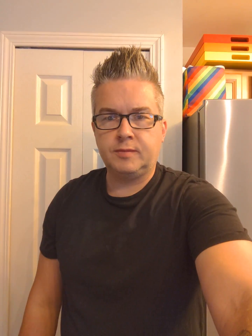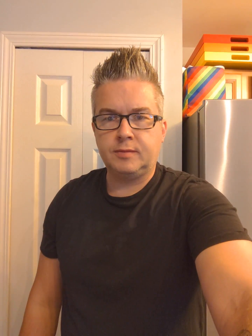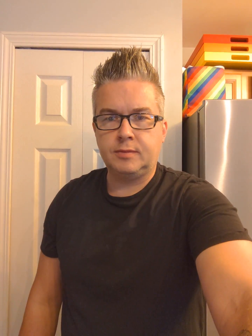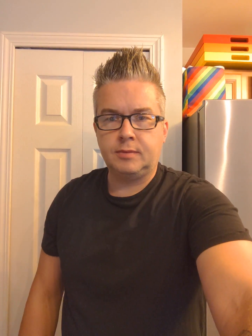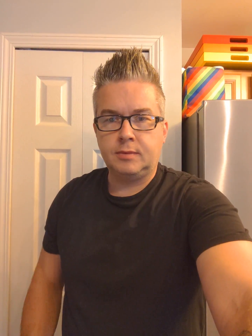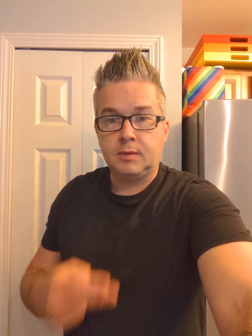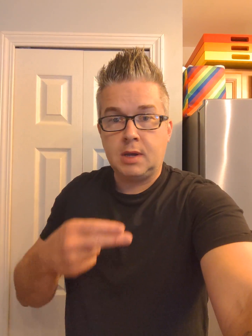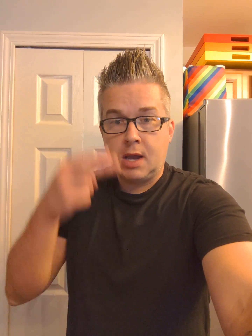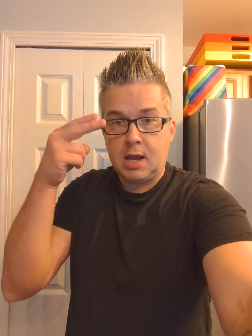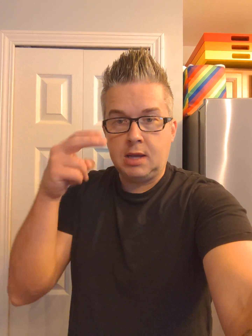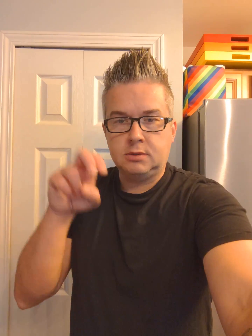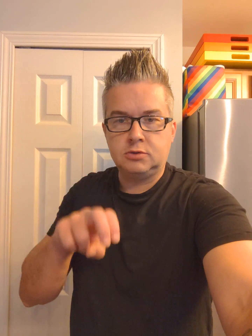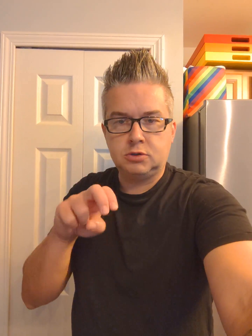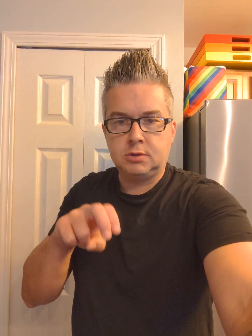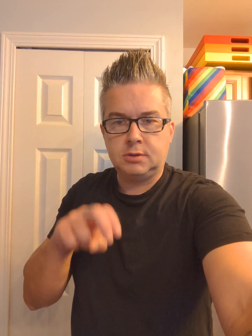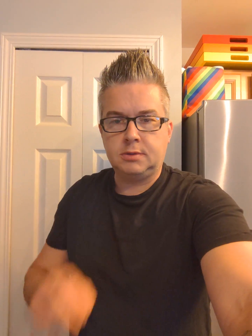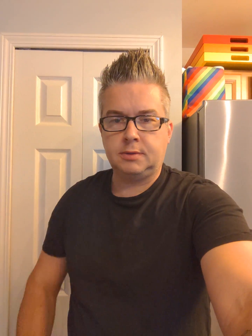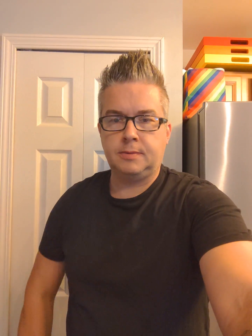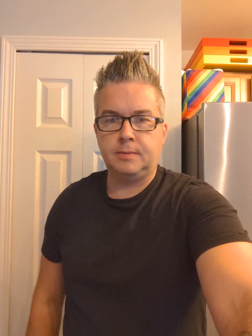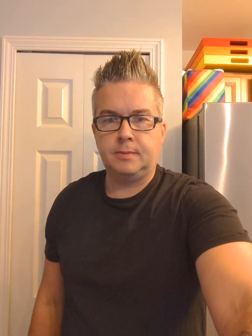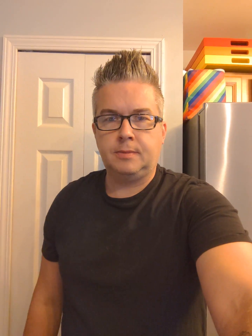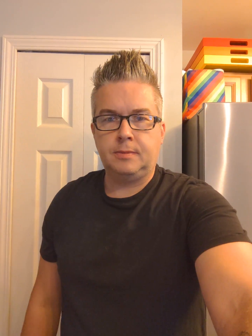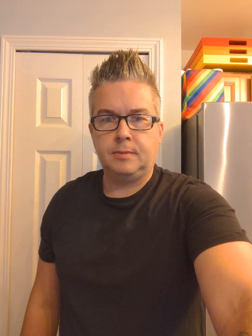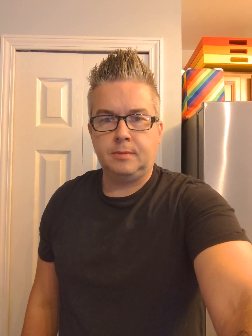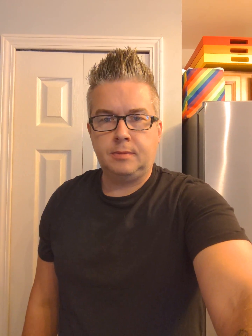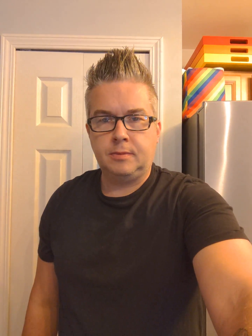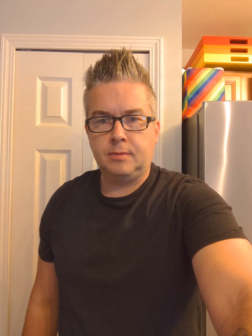high chair